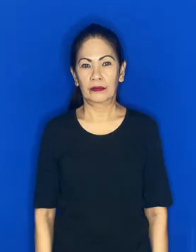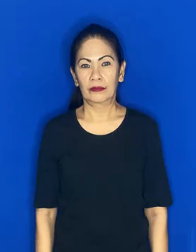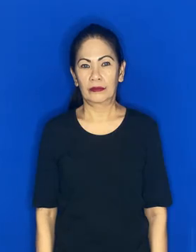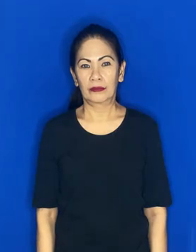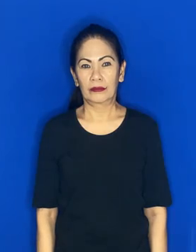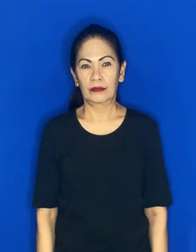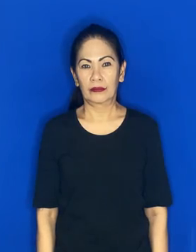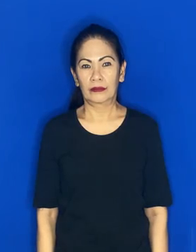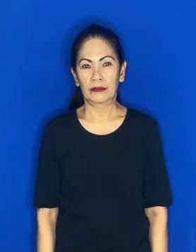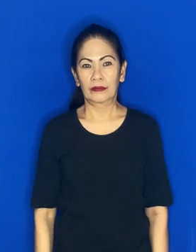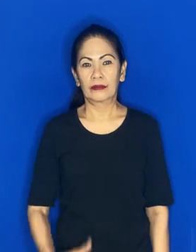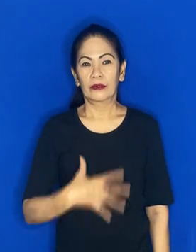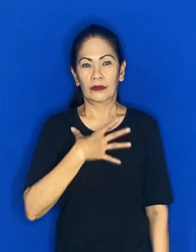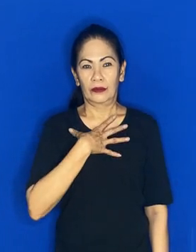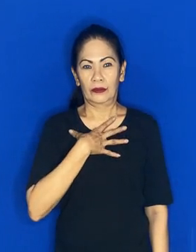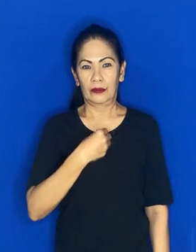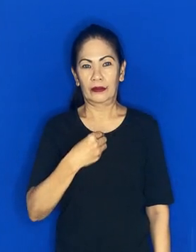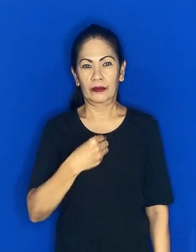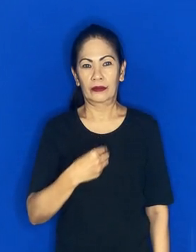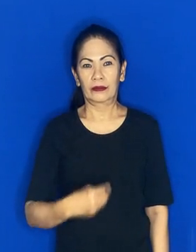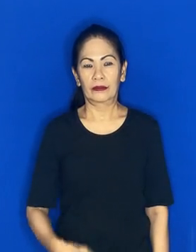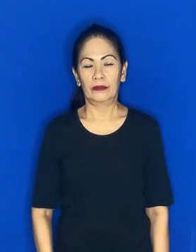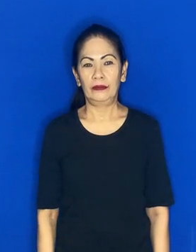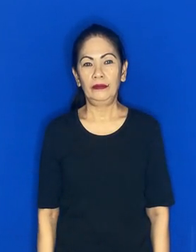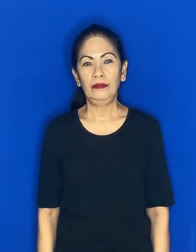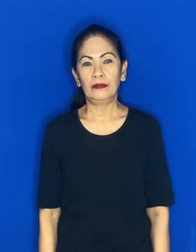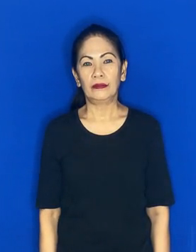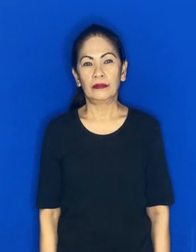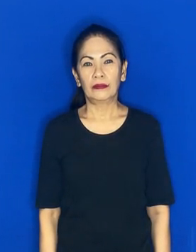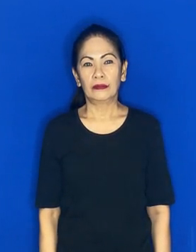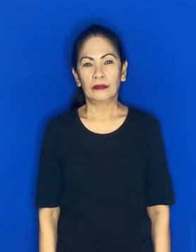white